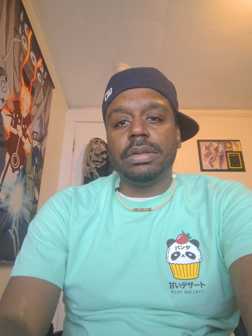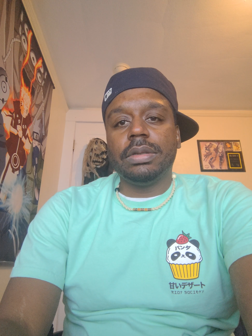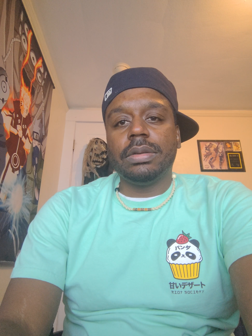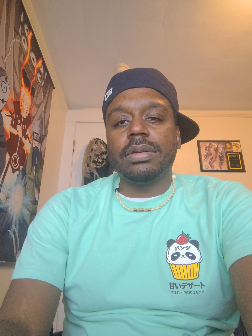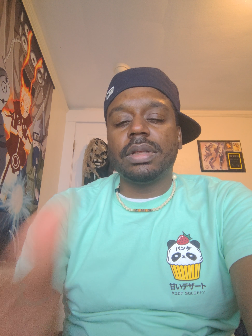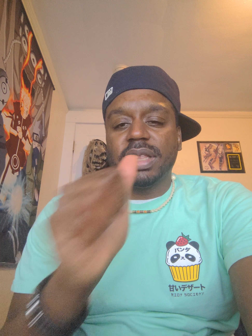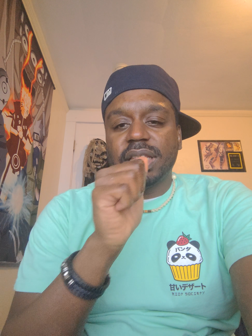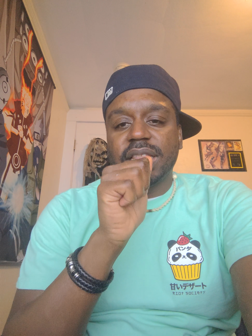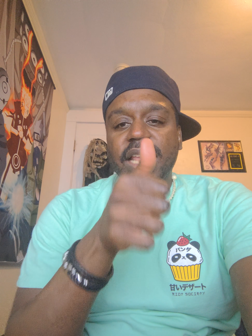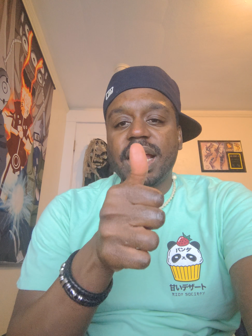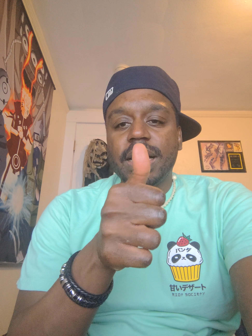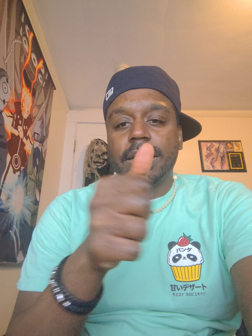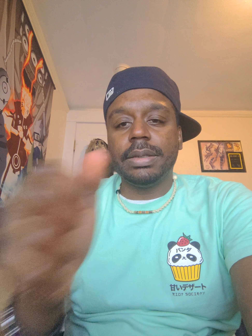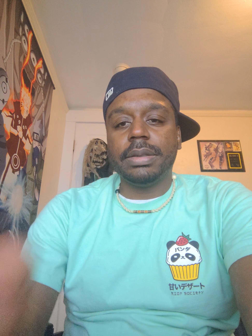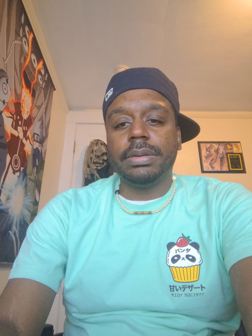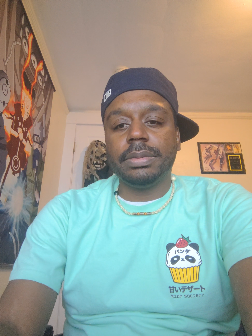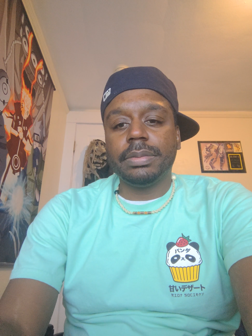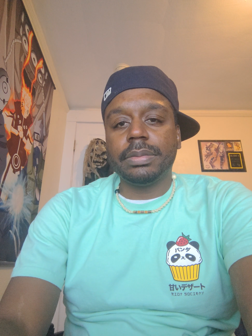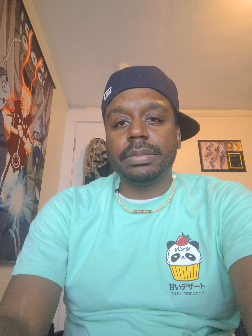nuts